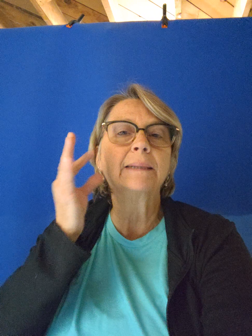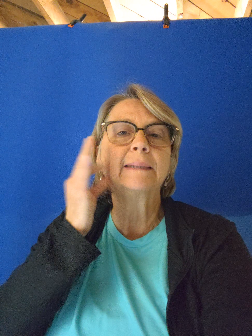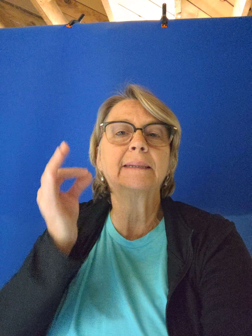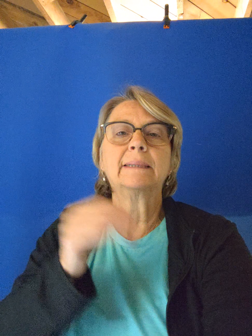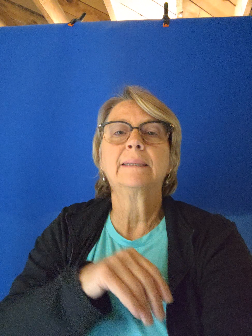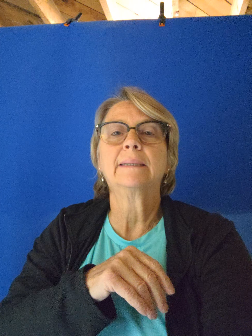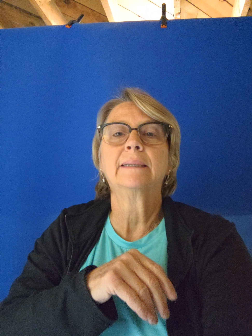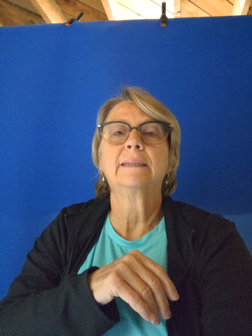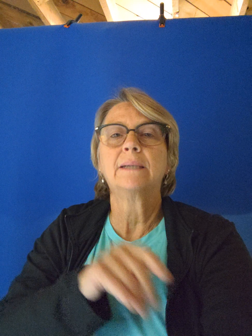cat